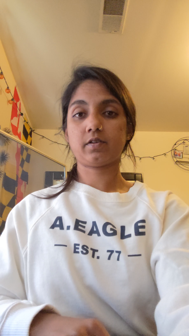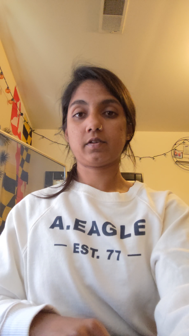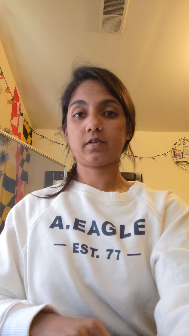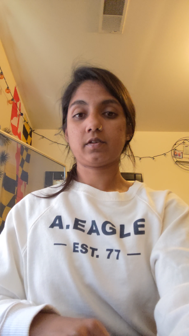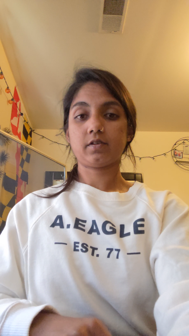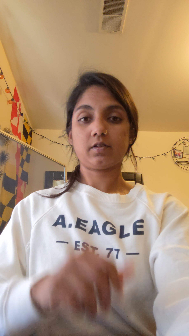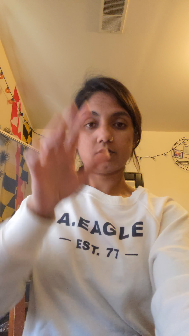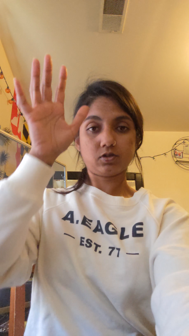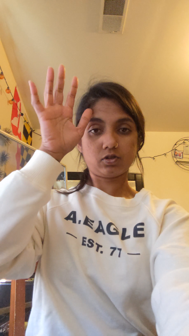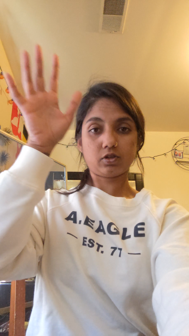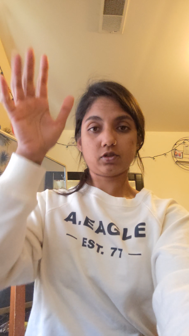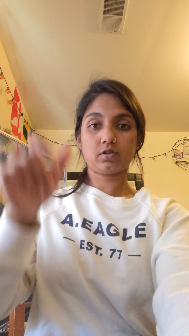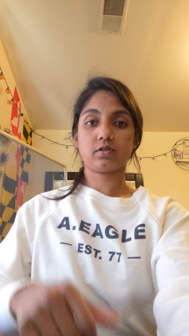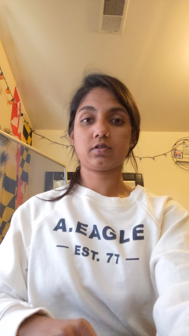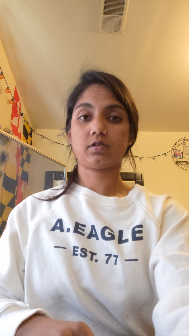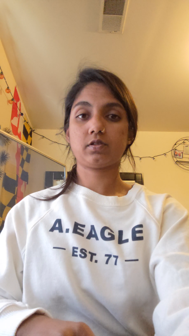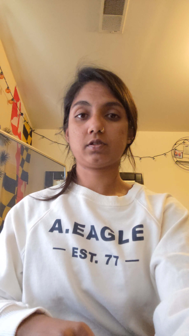deer